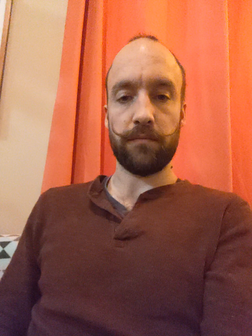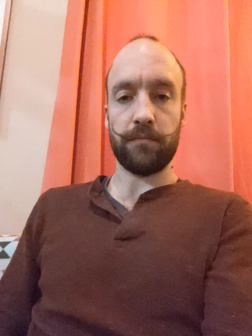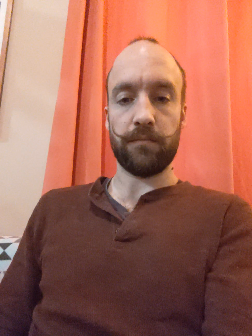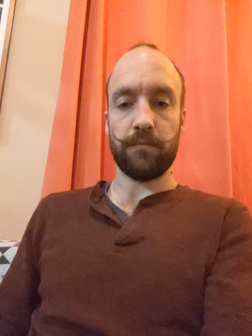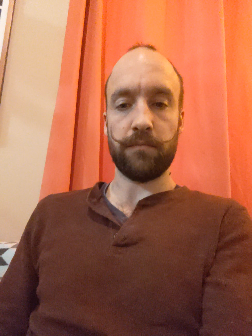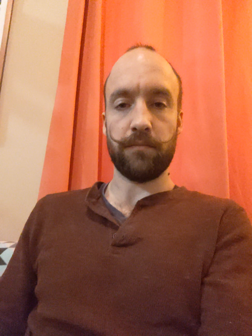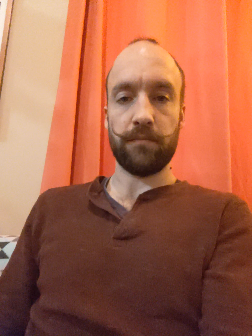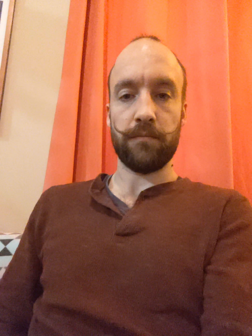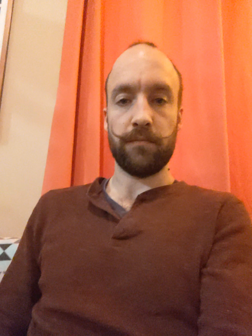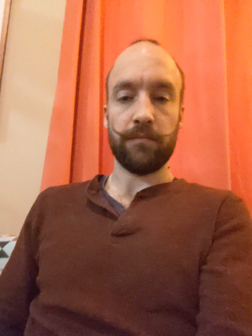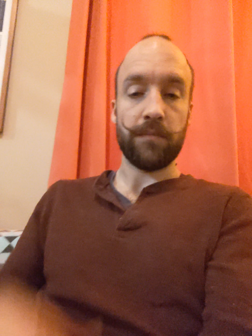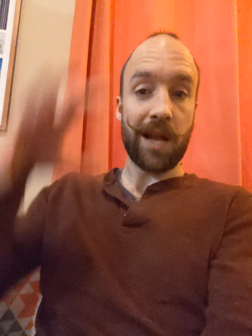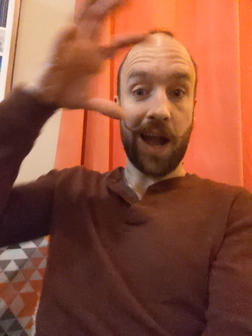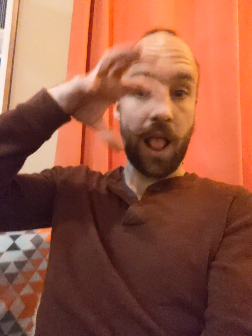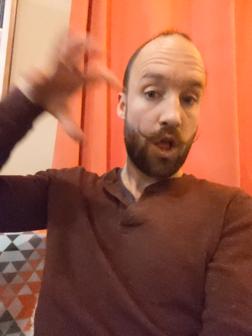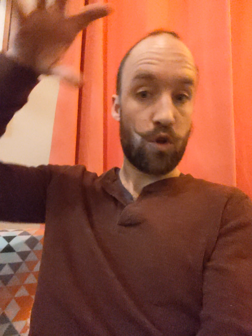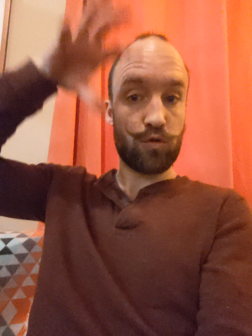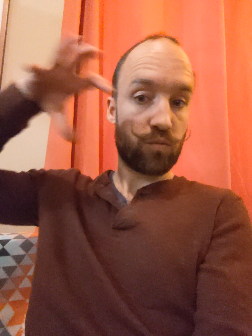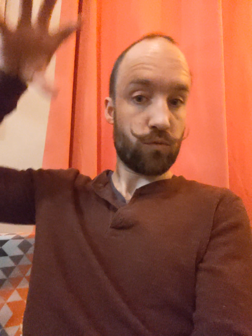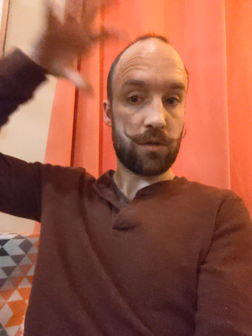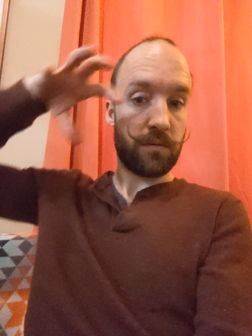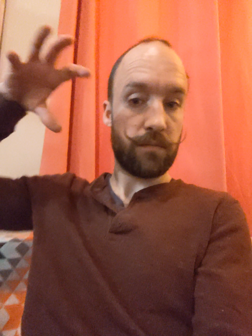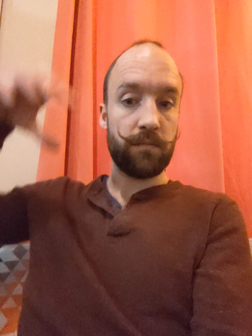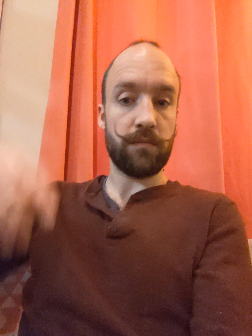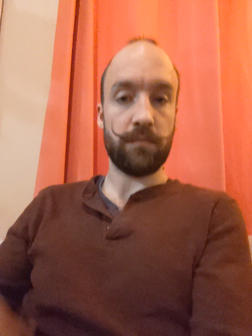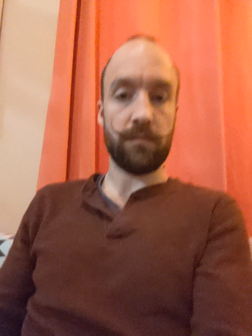cloud